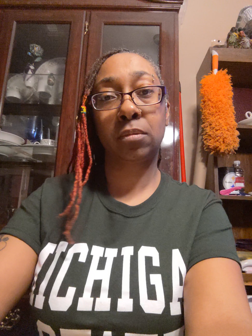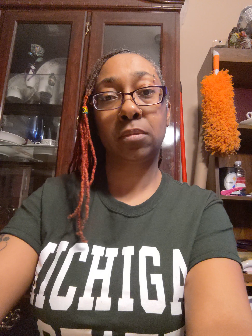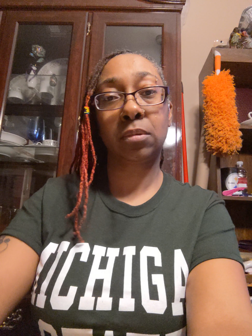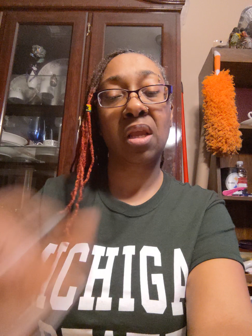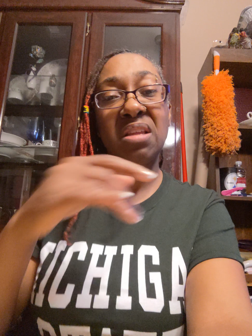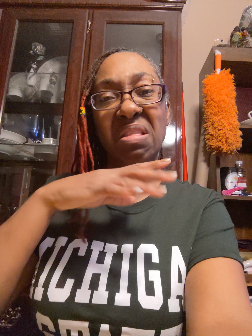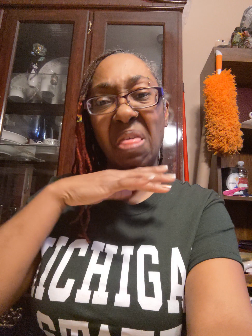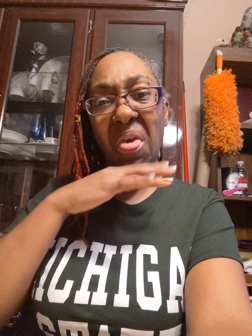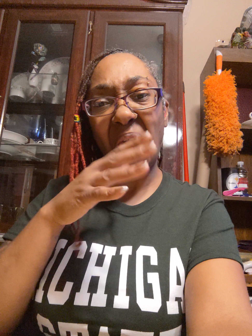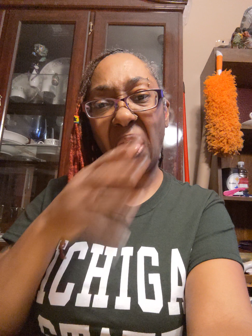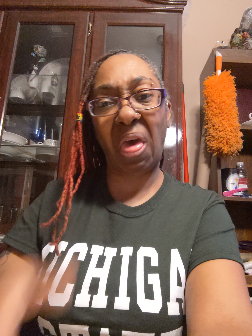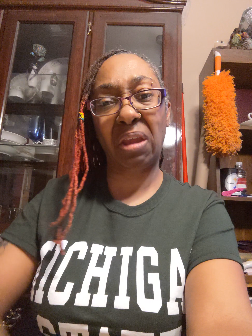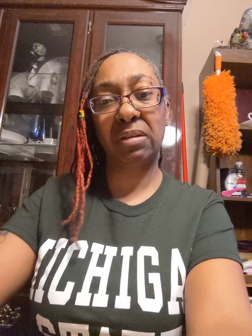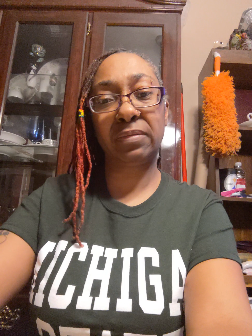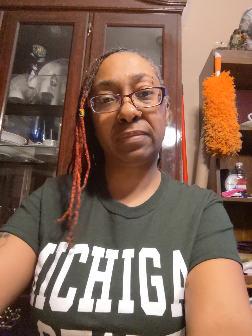yucky